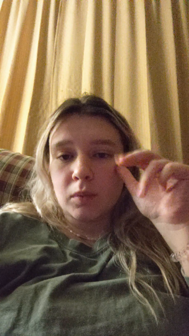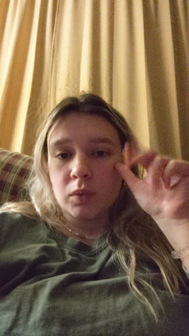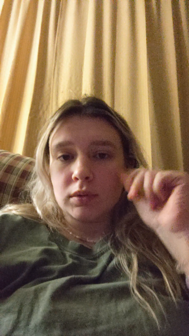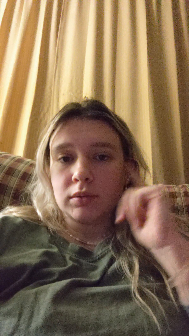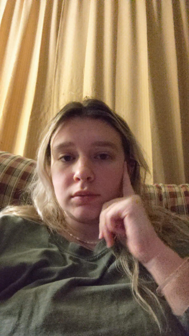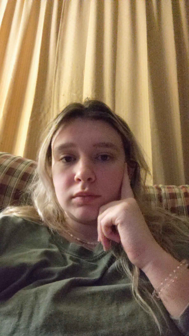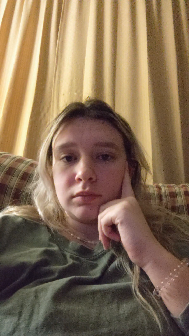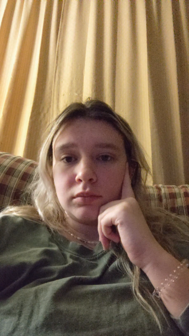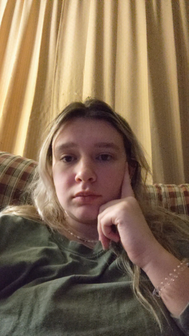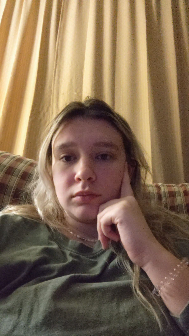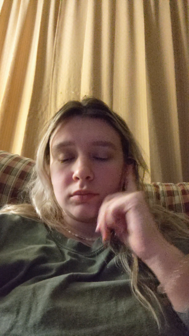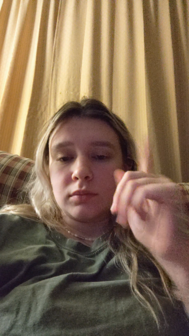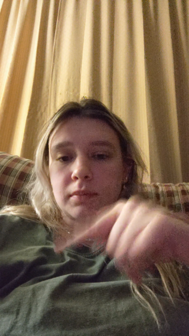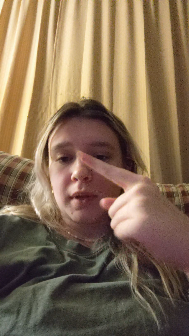about